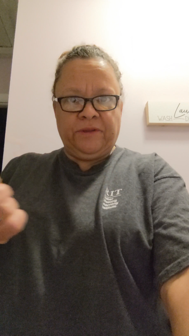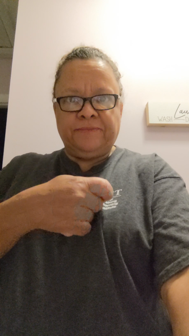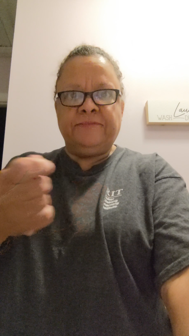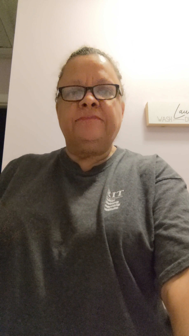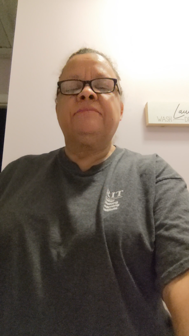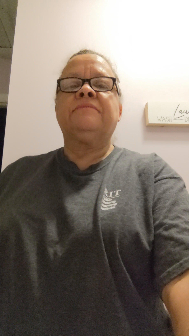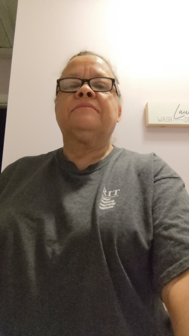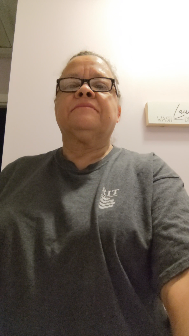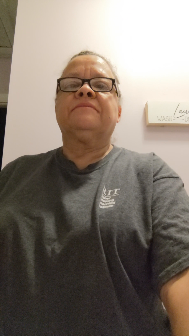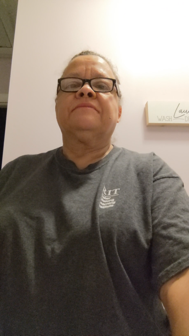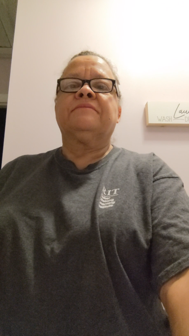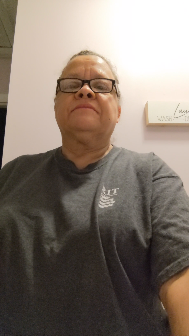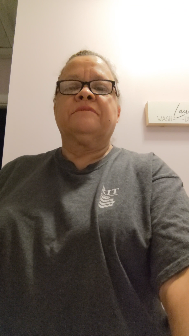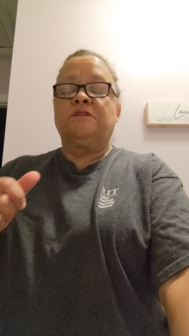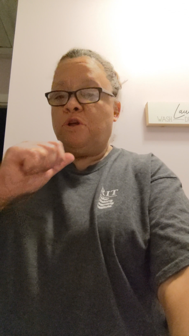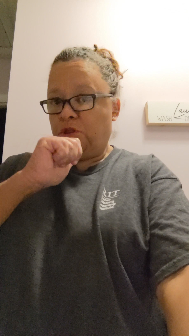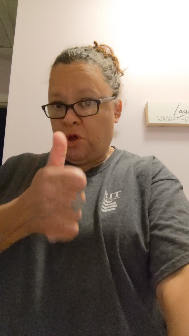don't